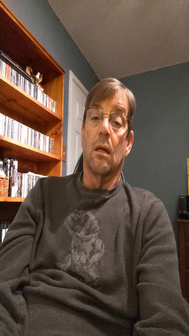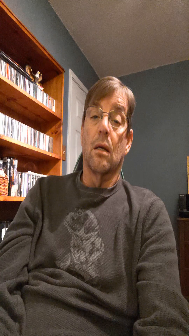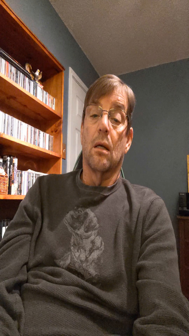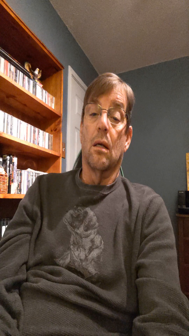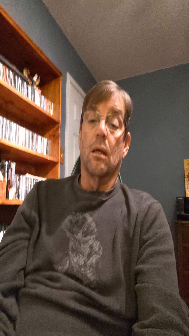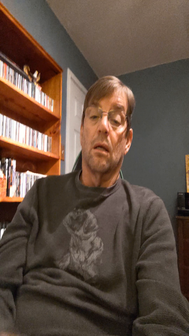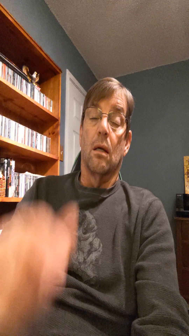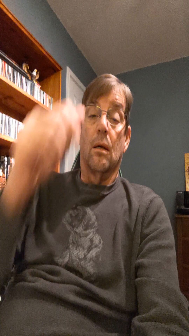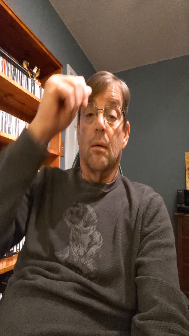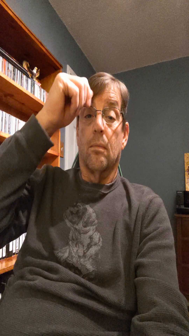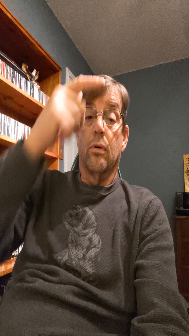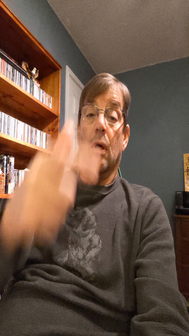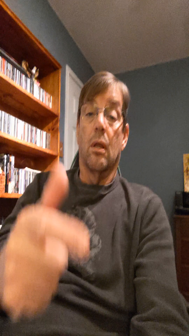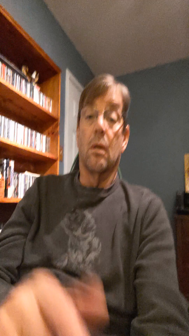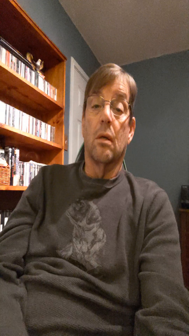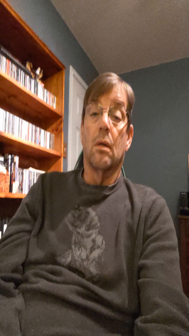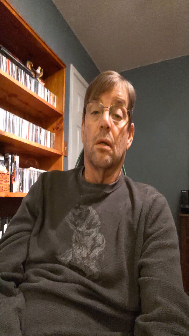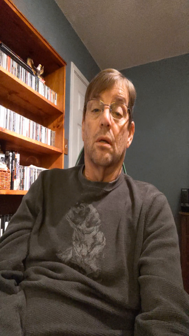brother